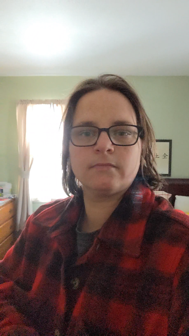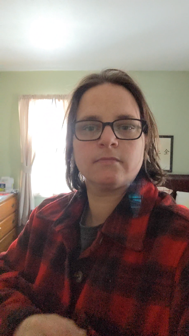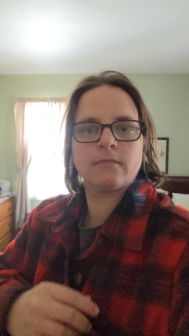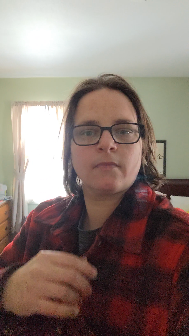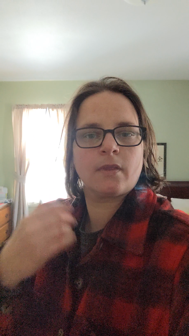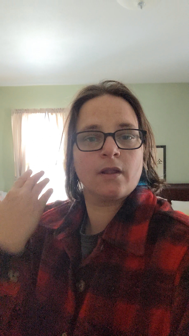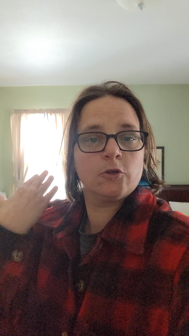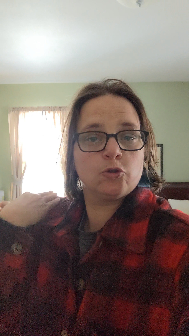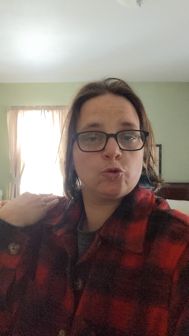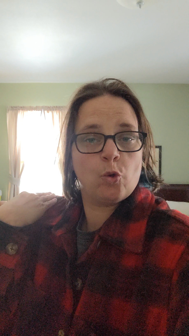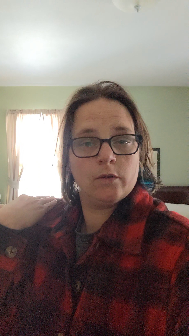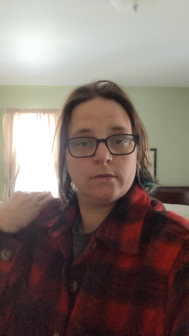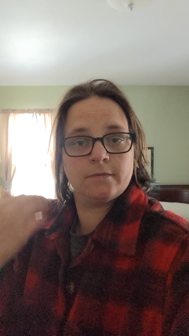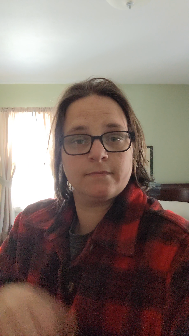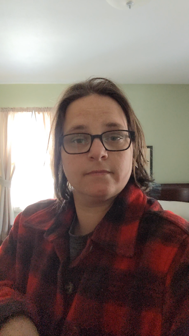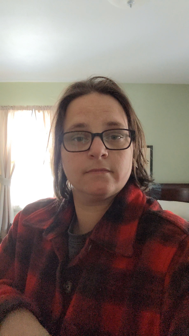shoulder